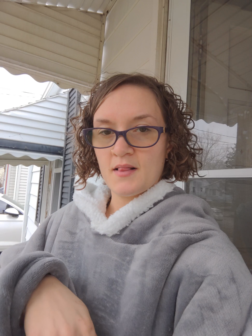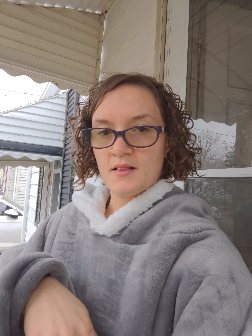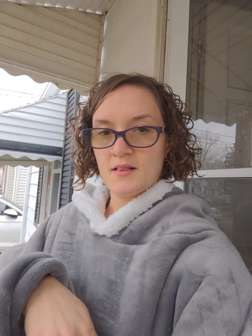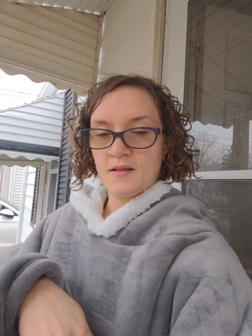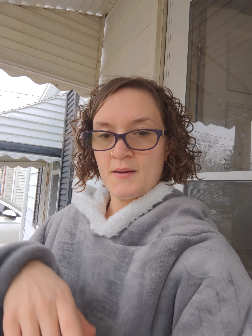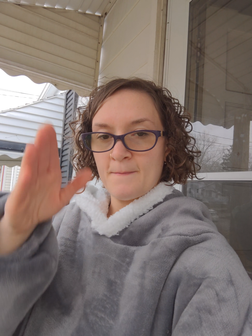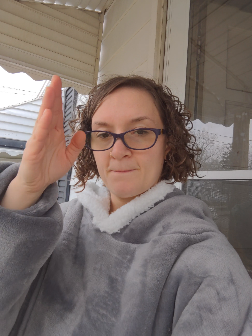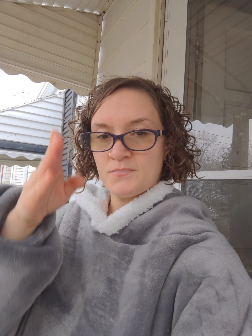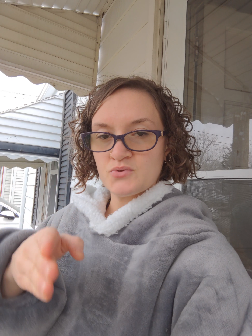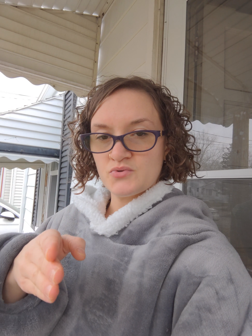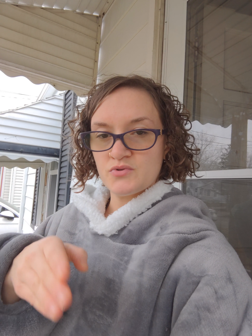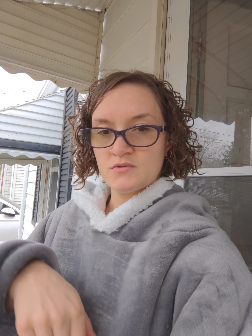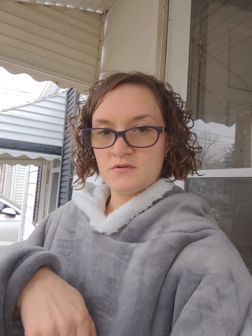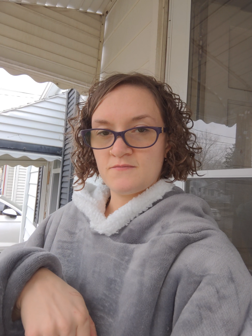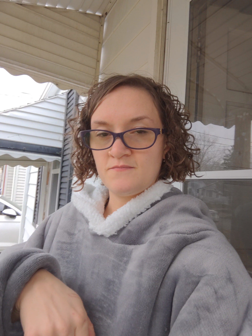person